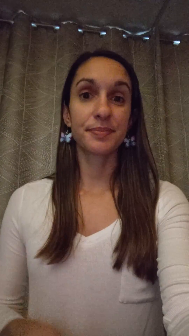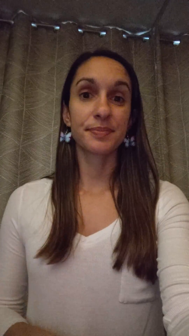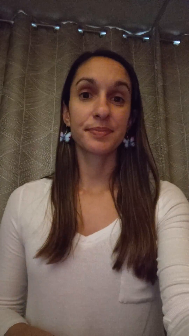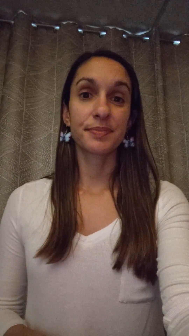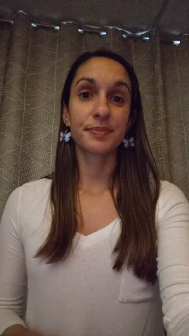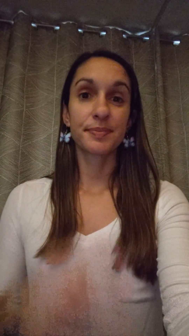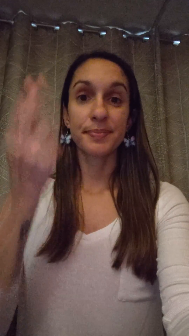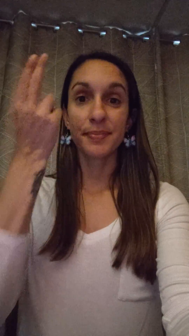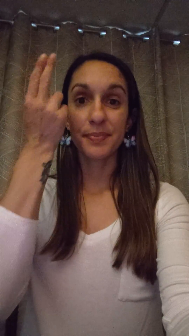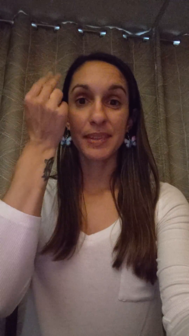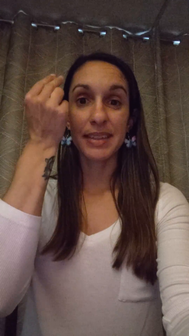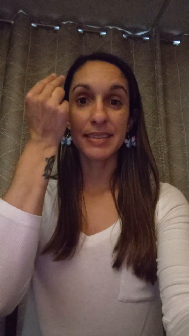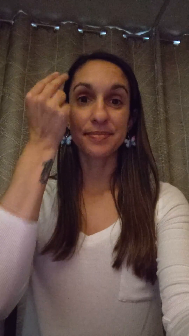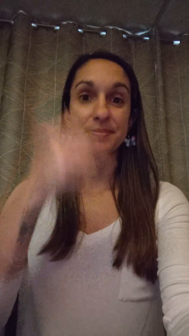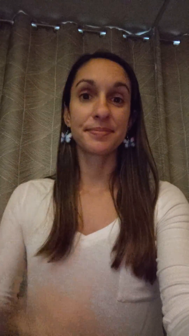rabbit